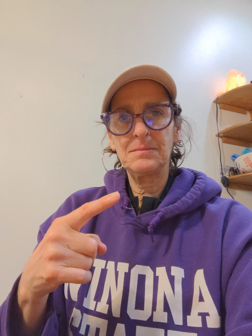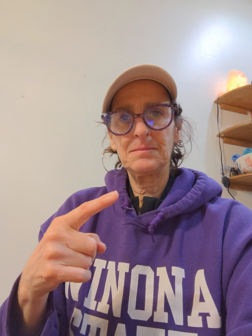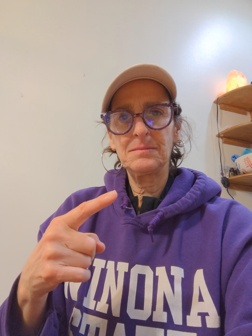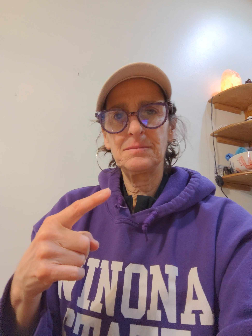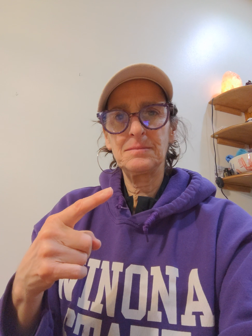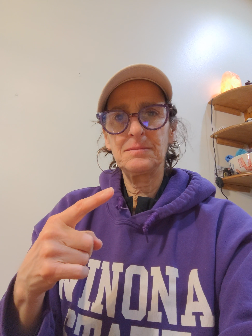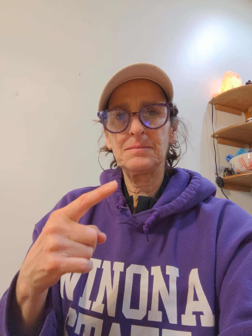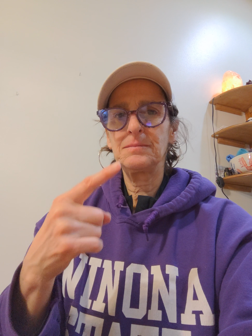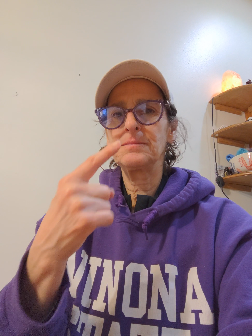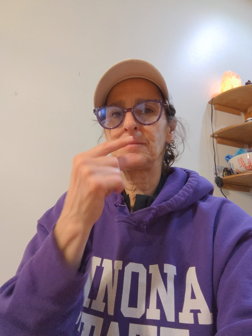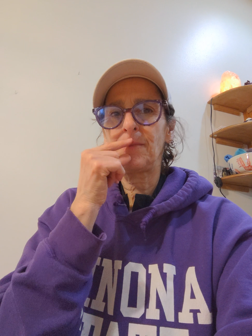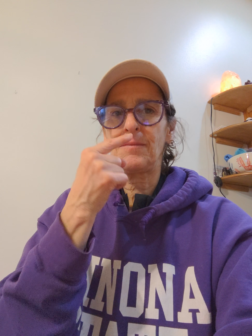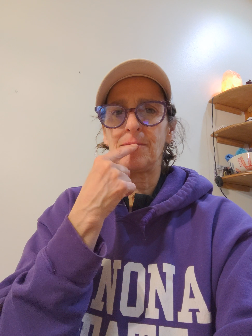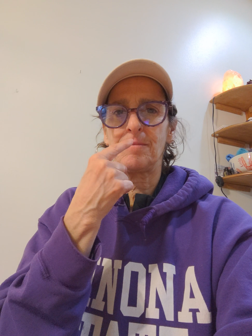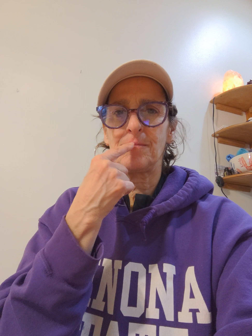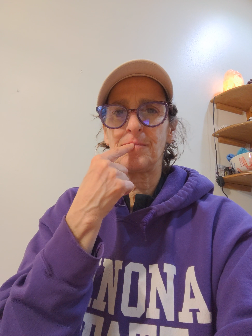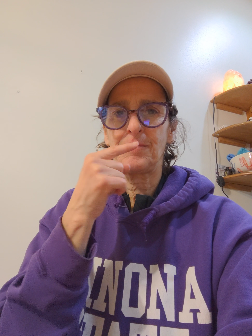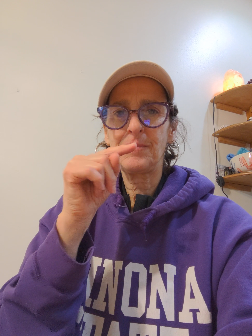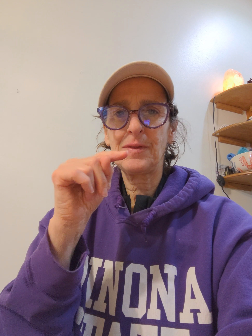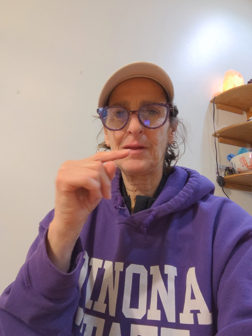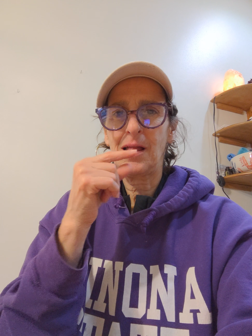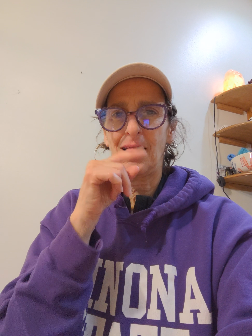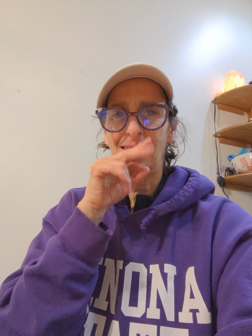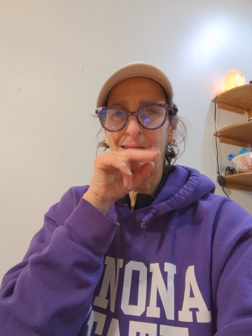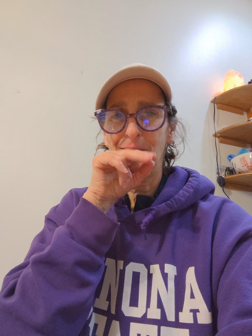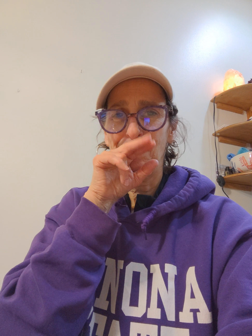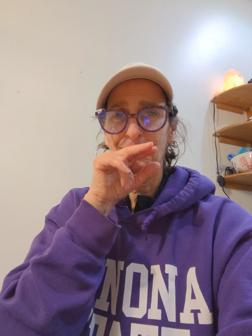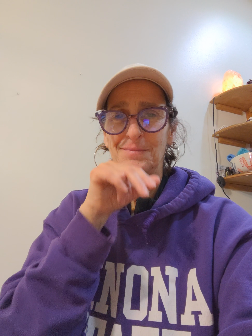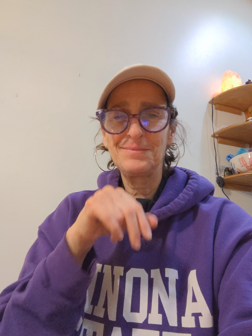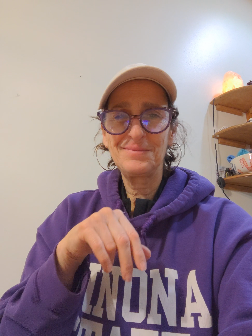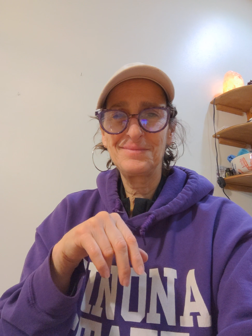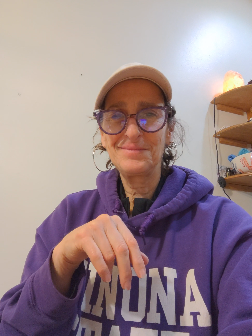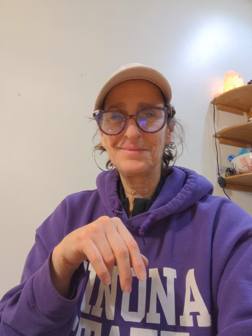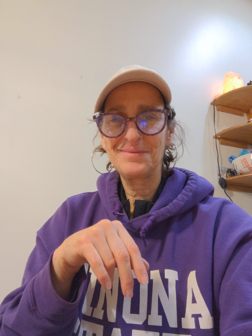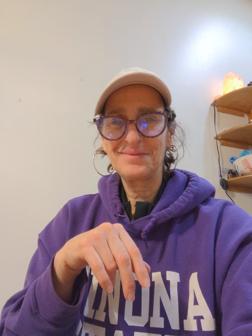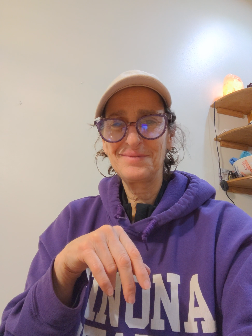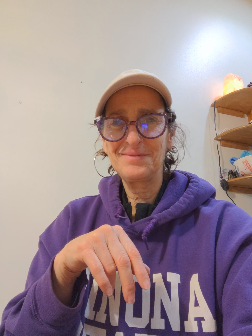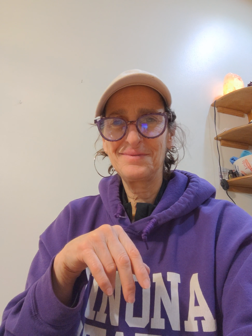tongue